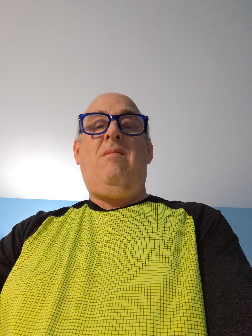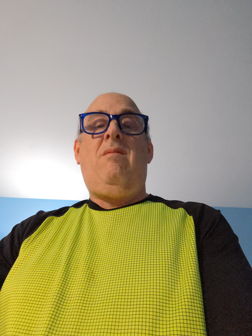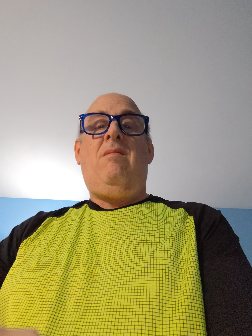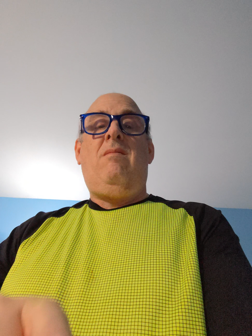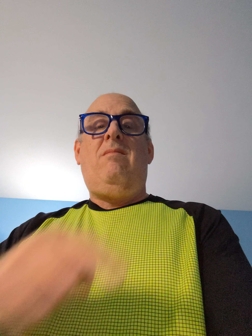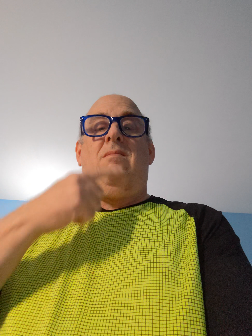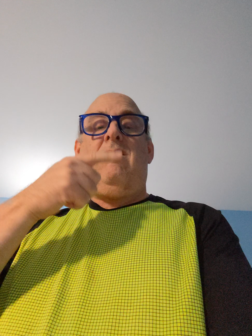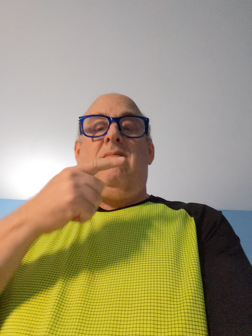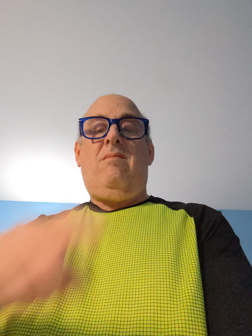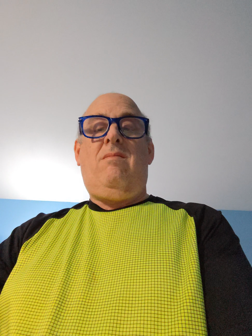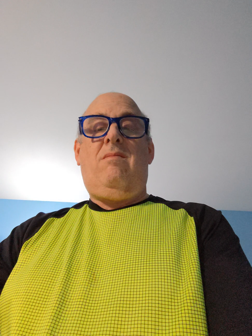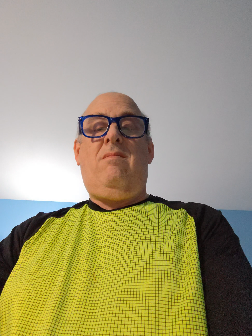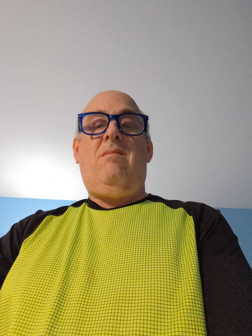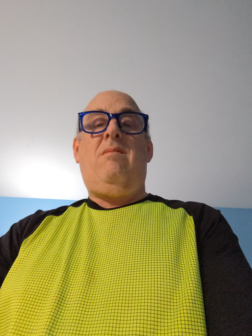say